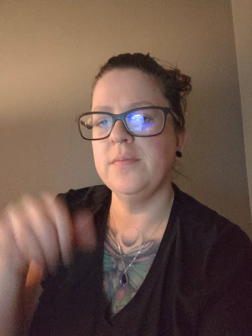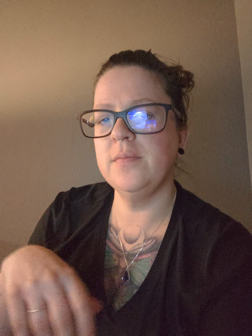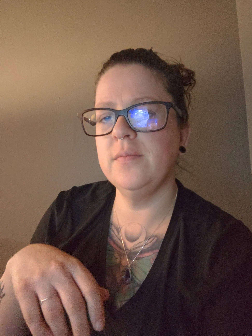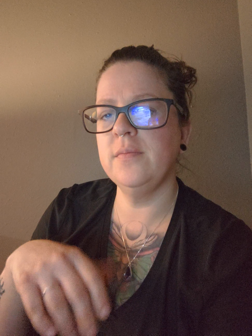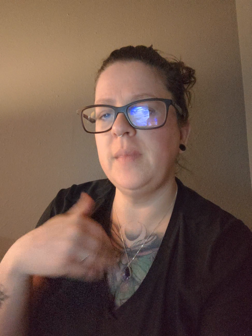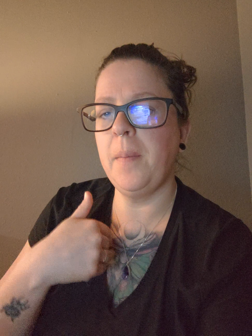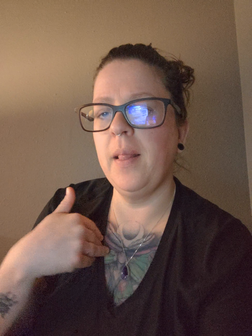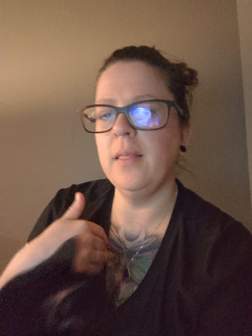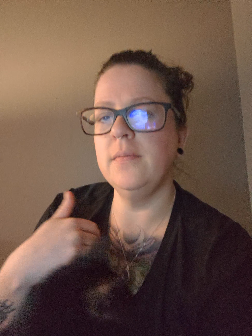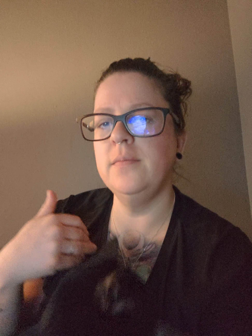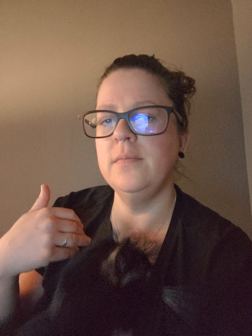animal